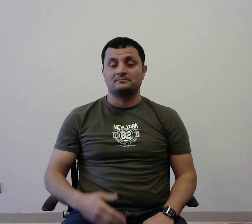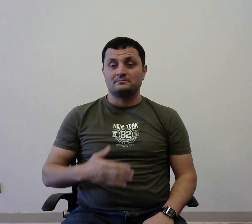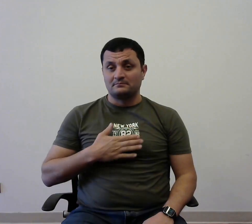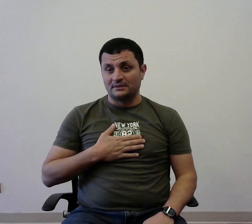mən